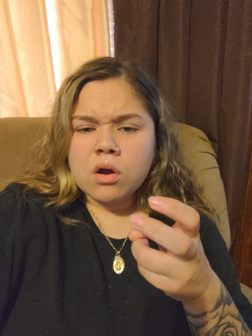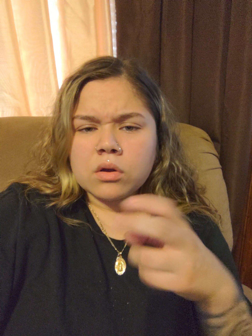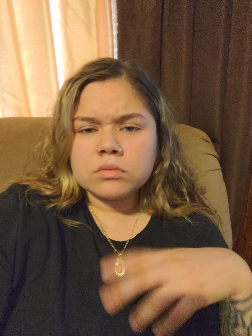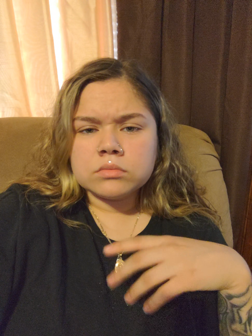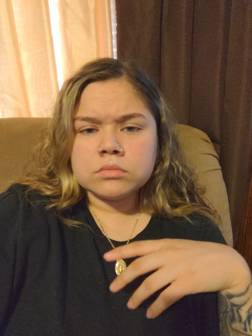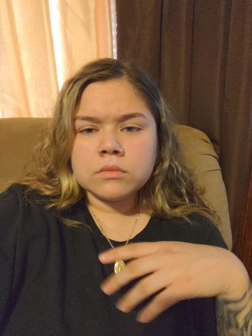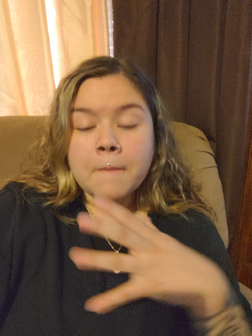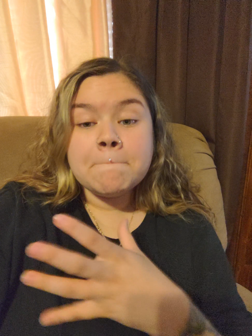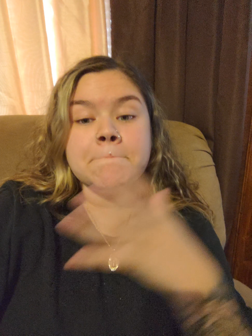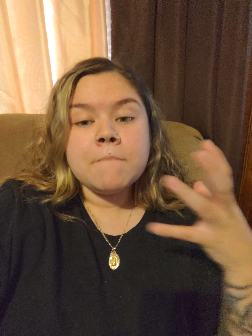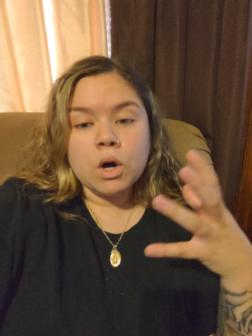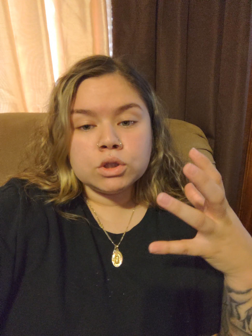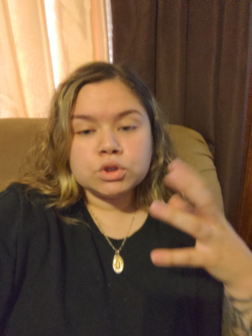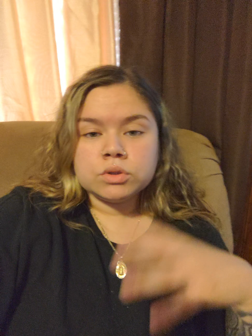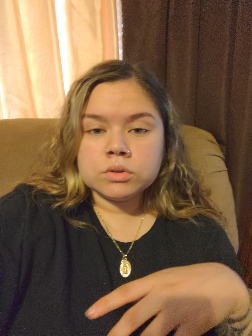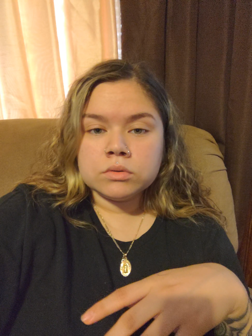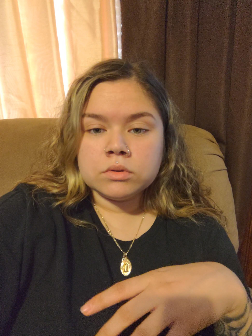much